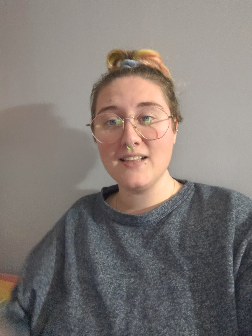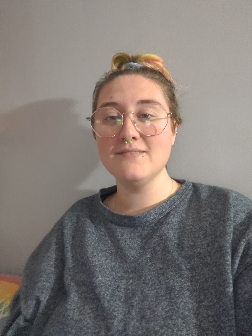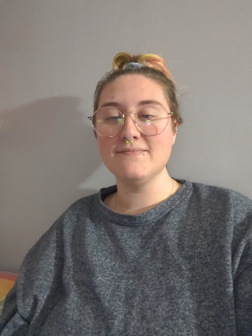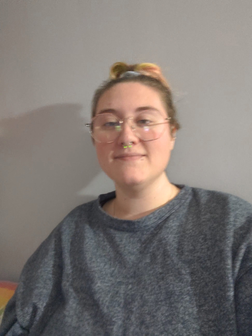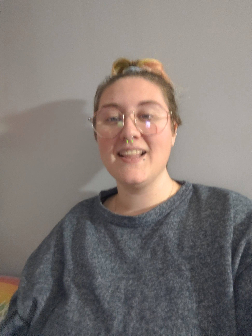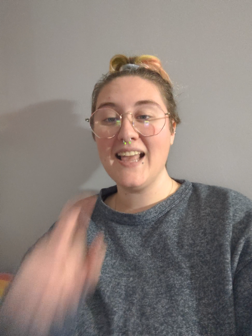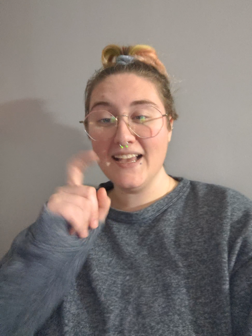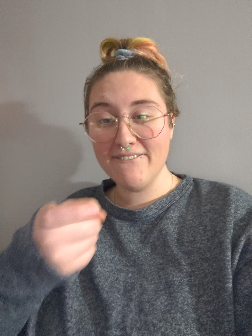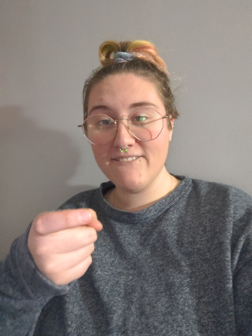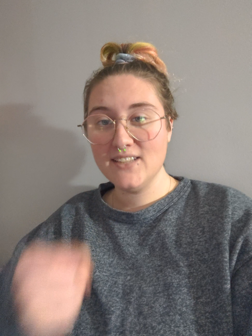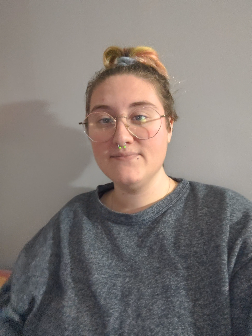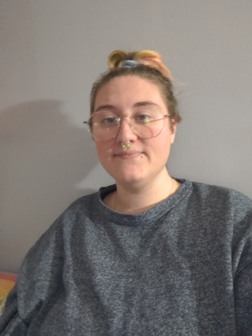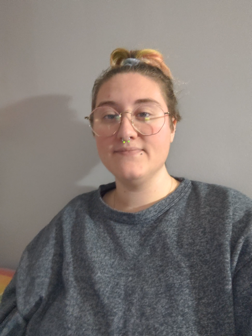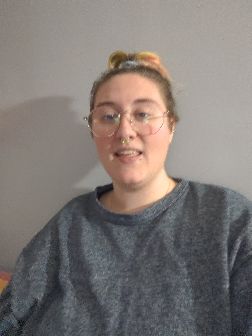gift